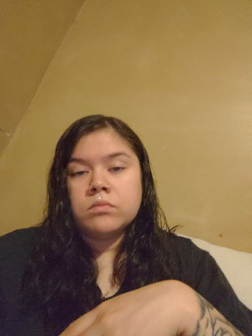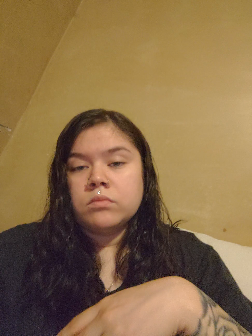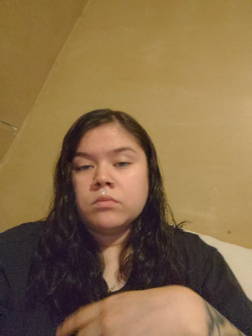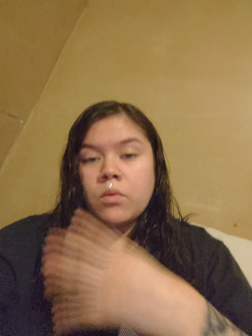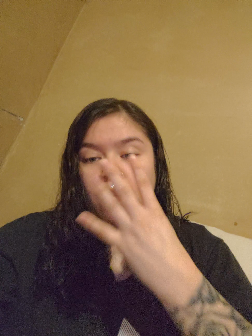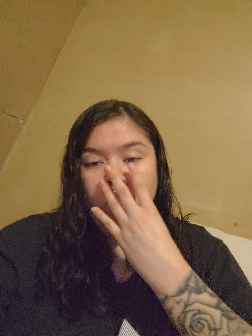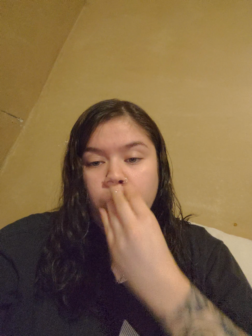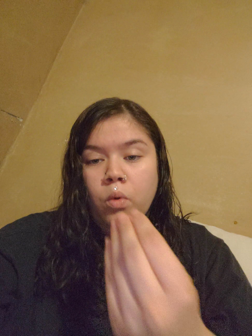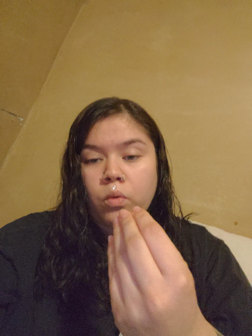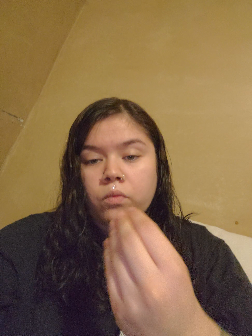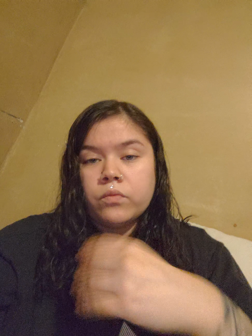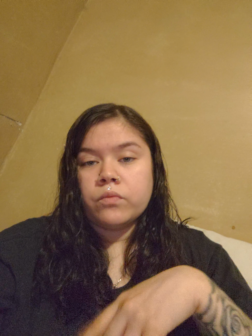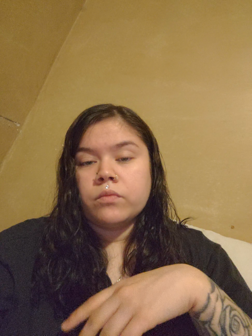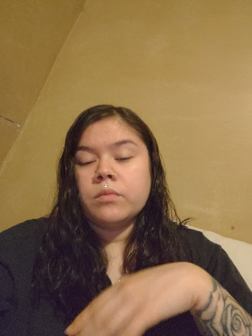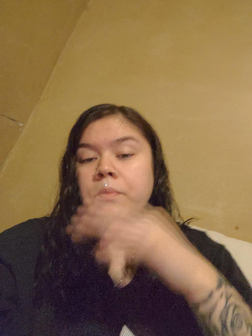wolf